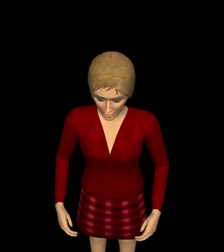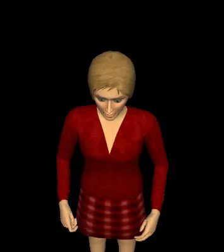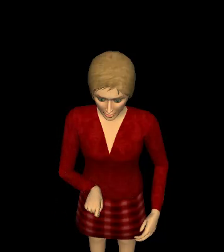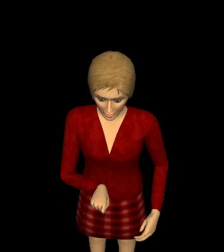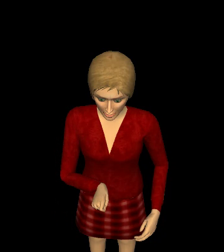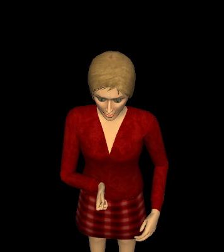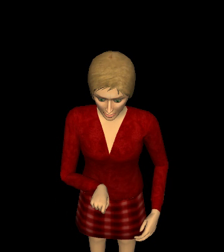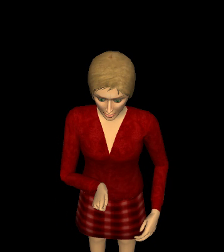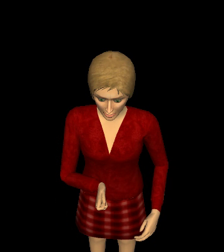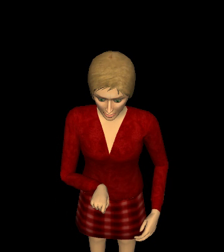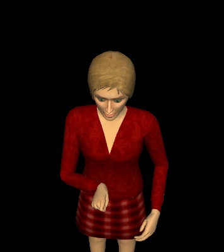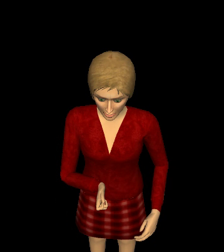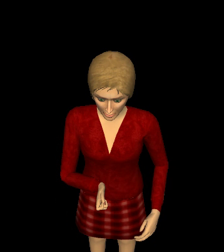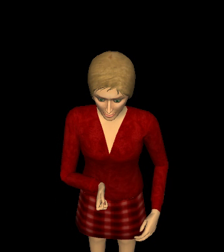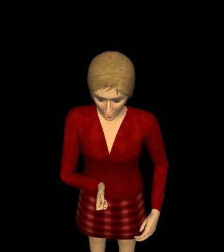مفتاح